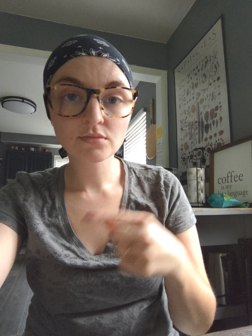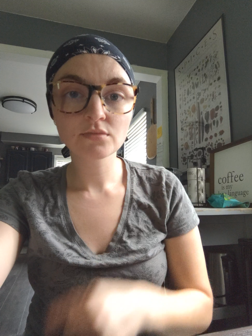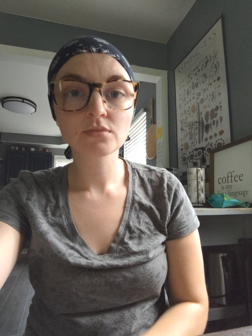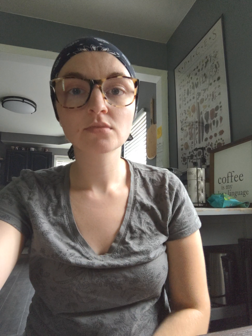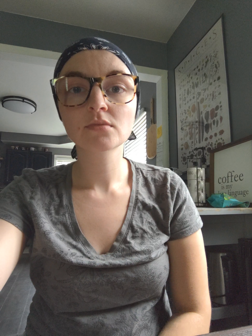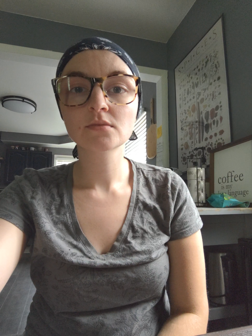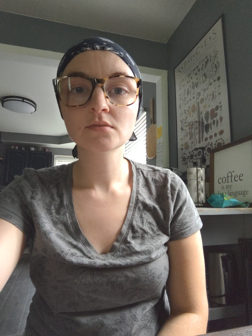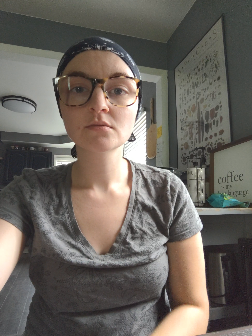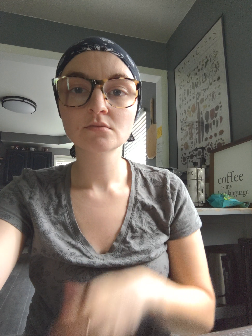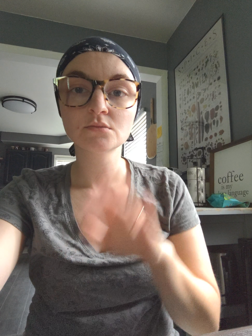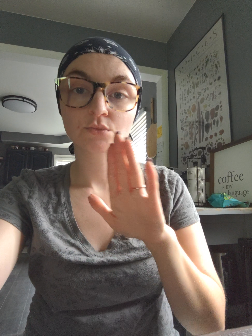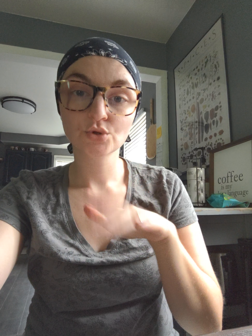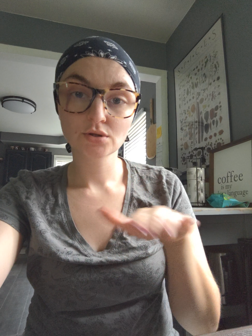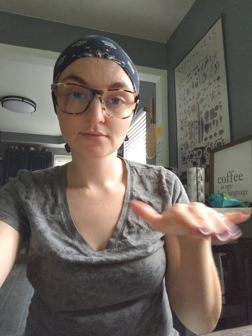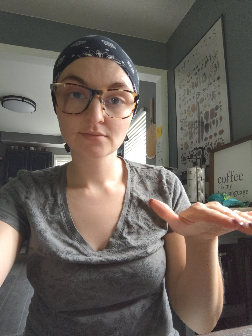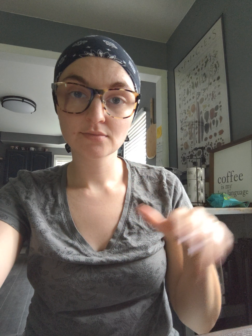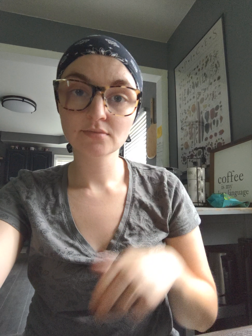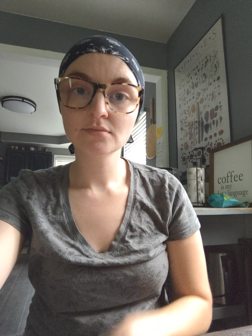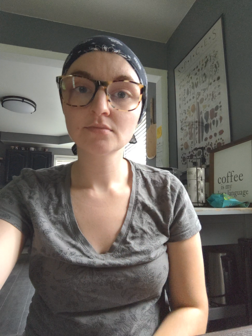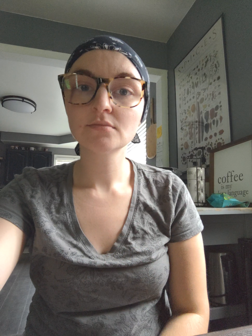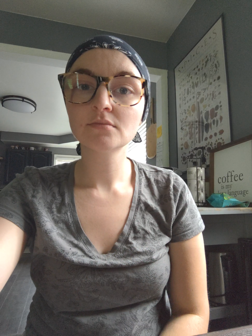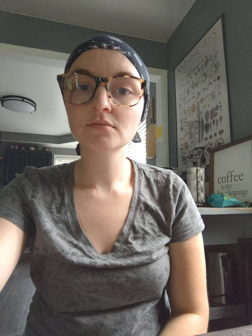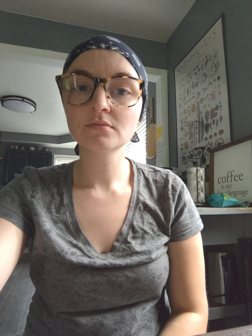children